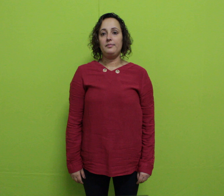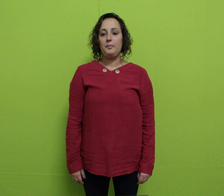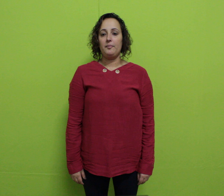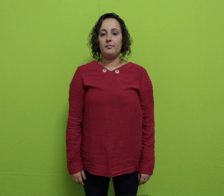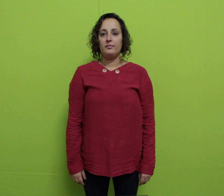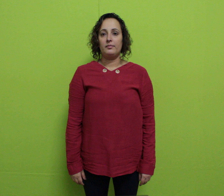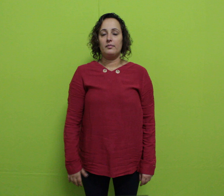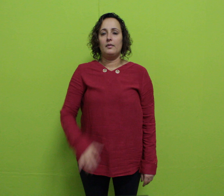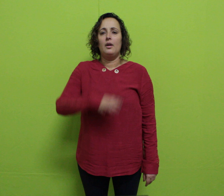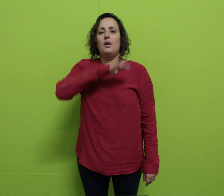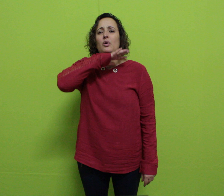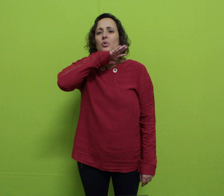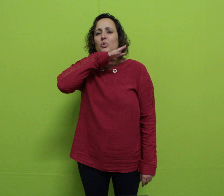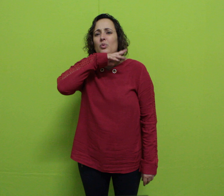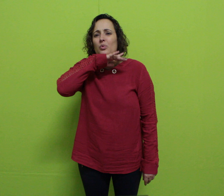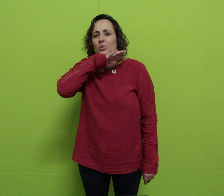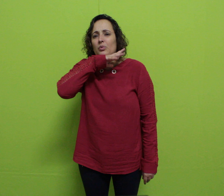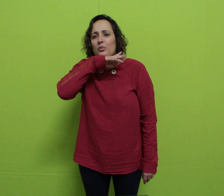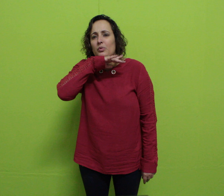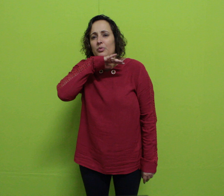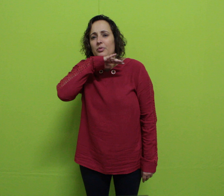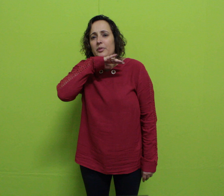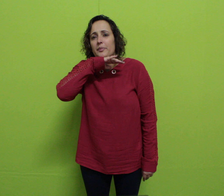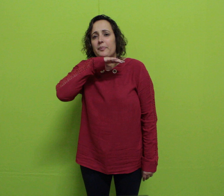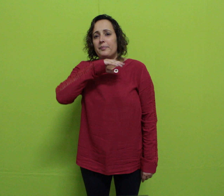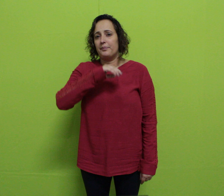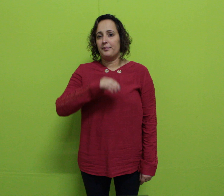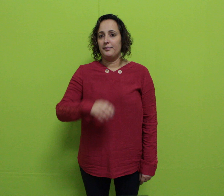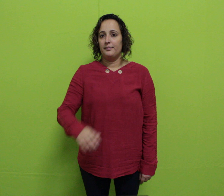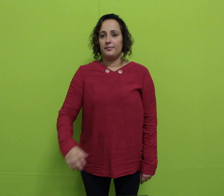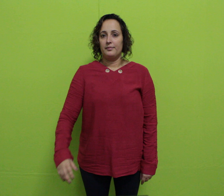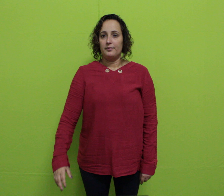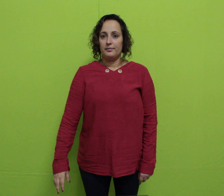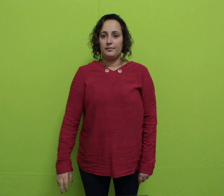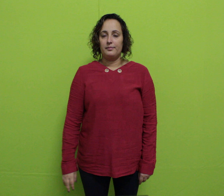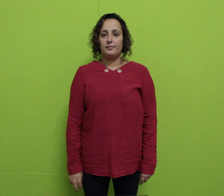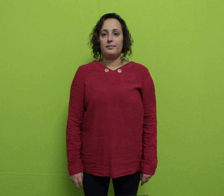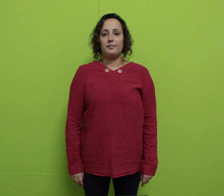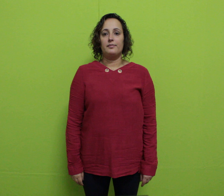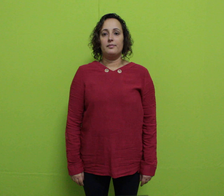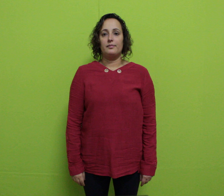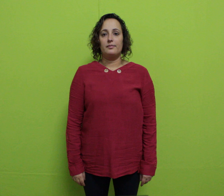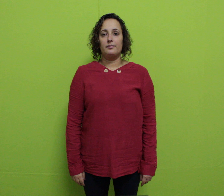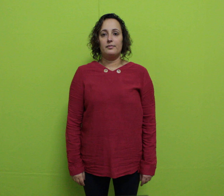ruim